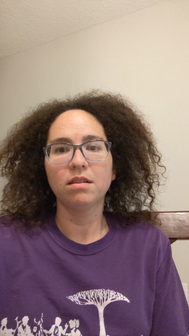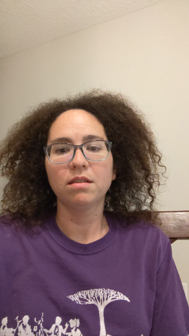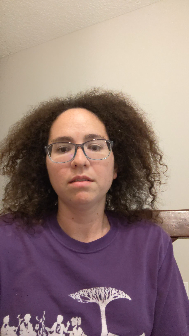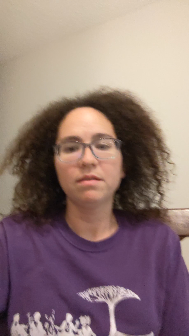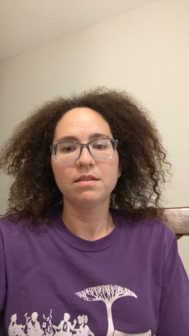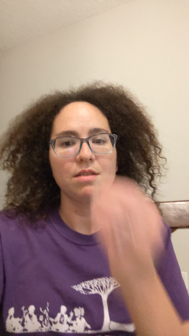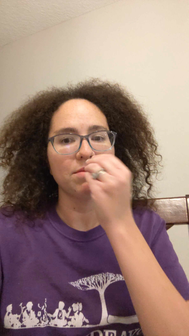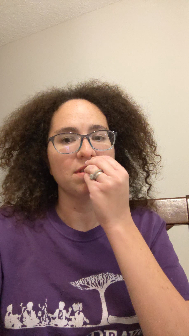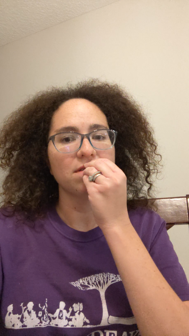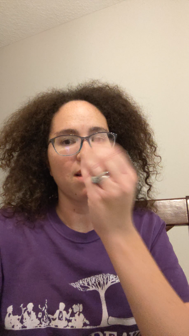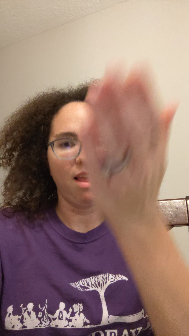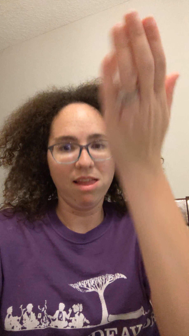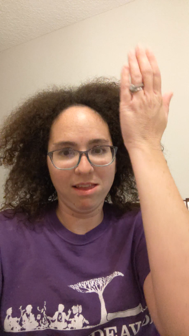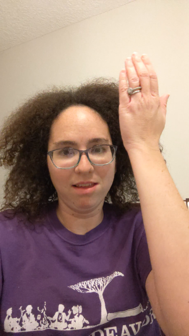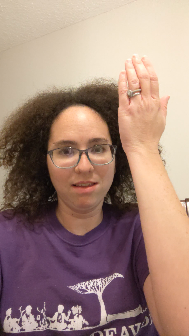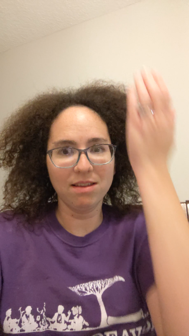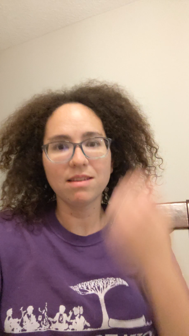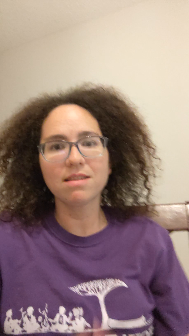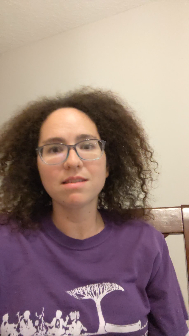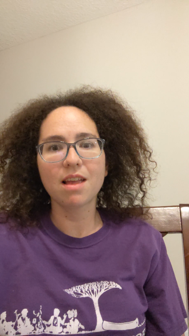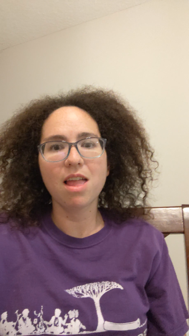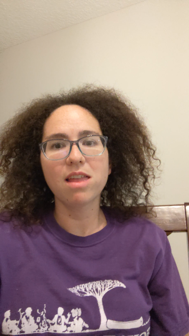breakfast